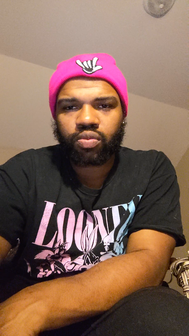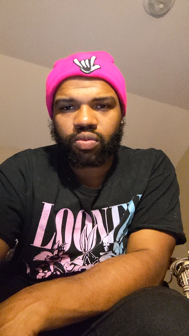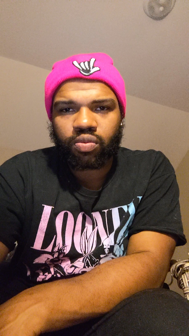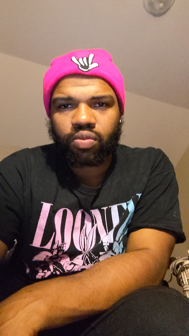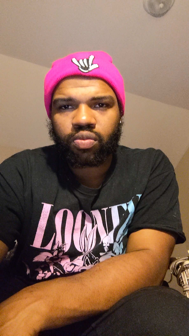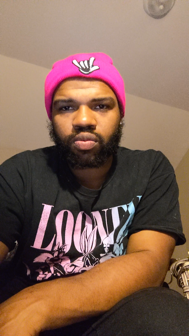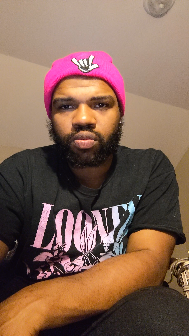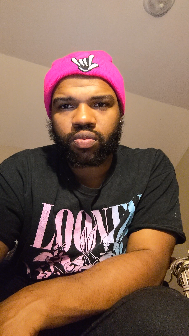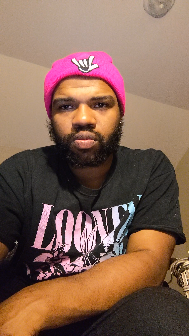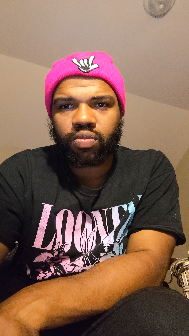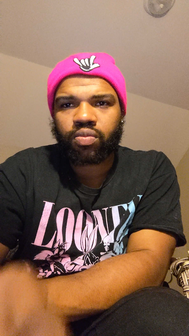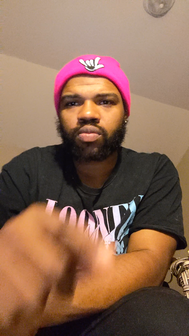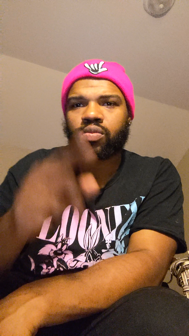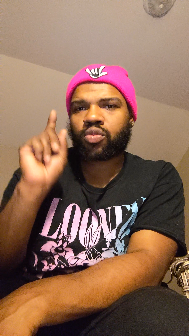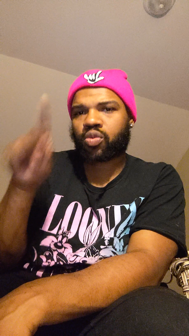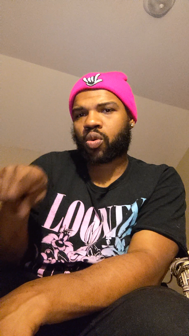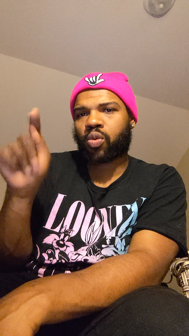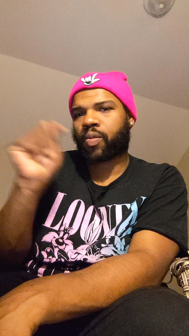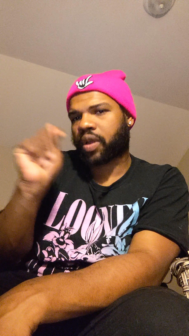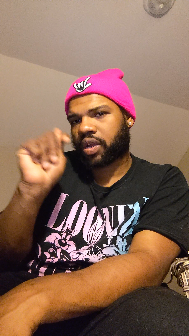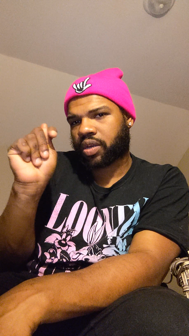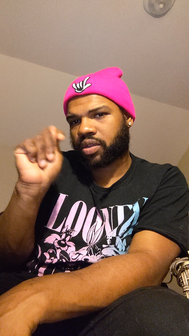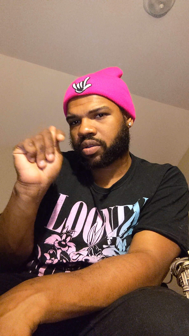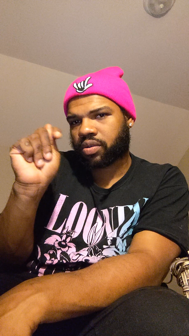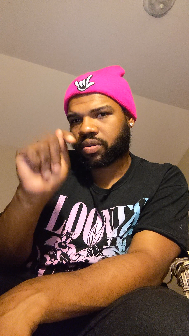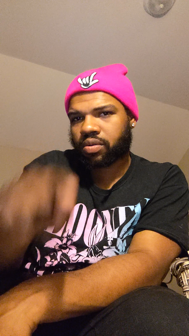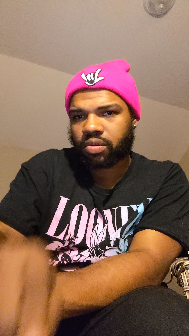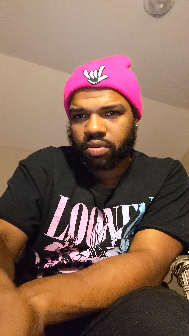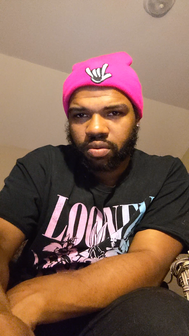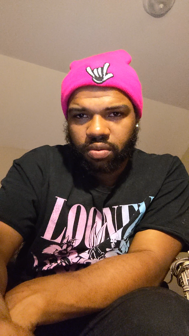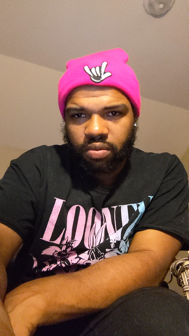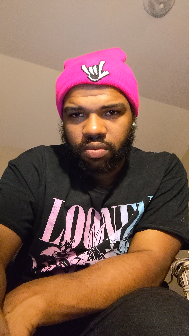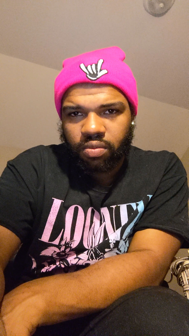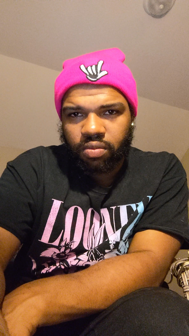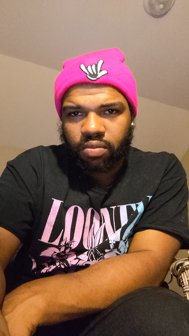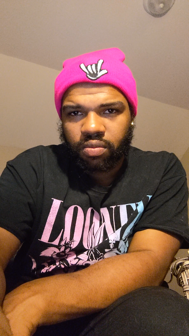go potty